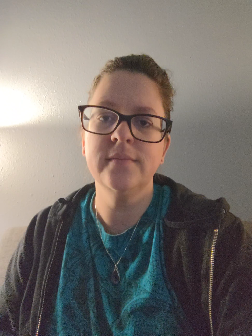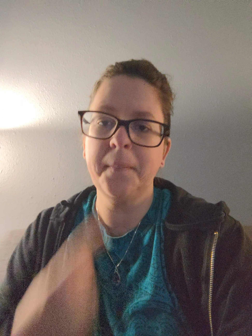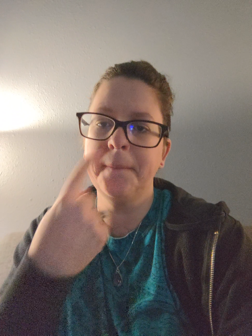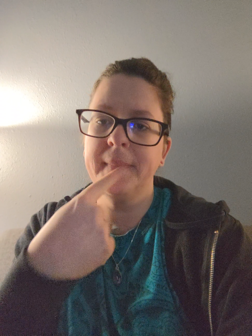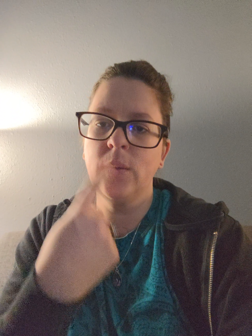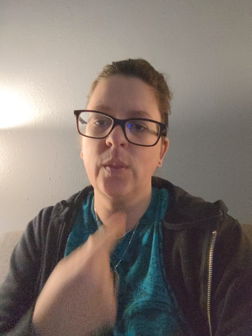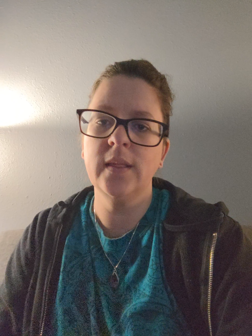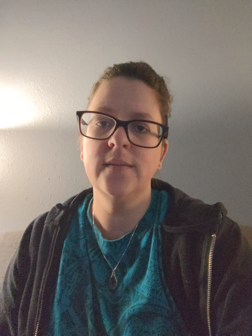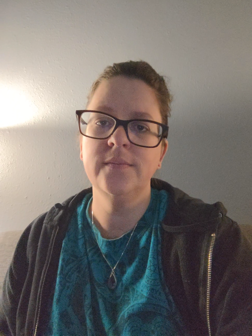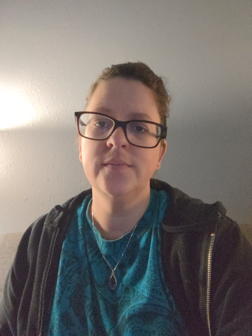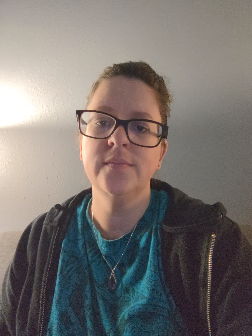mouth